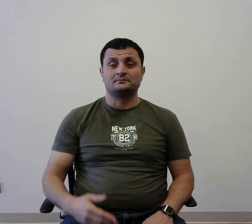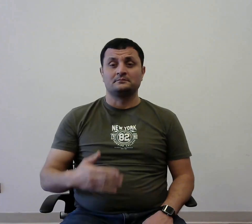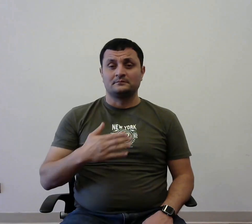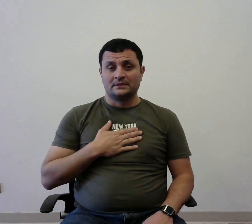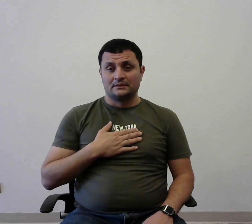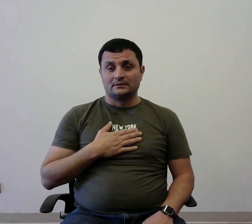mənim